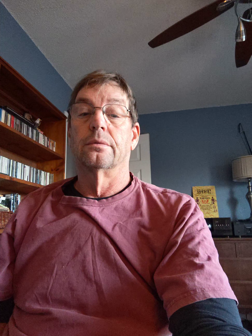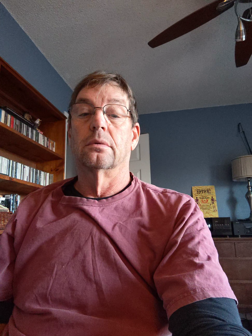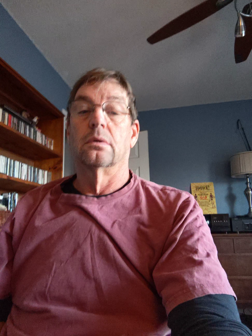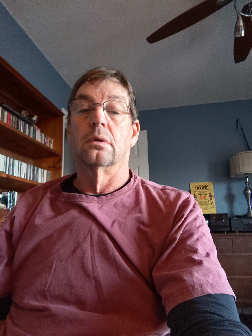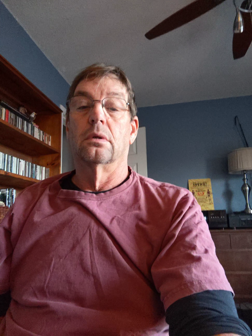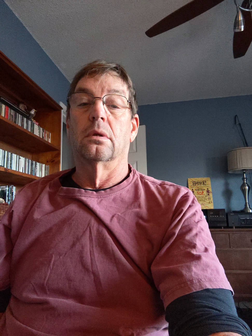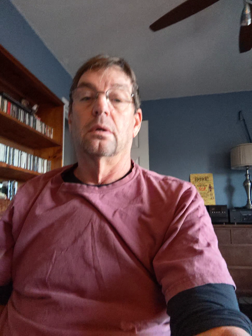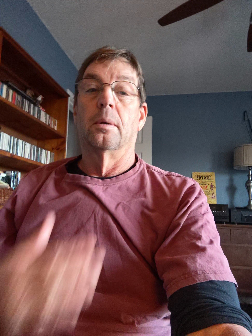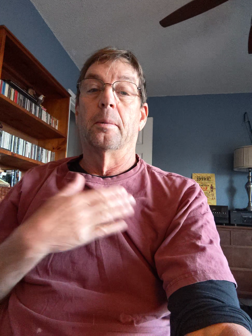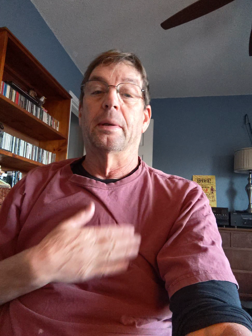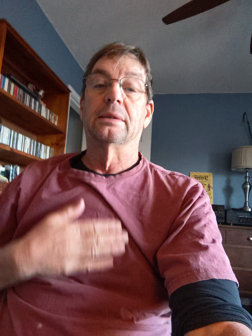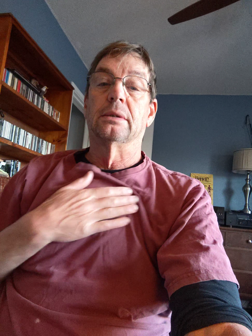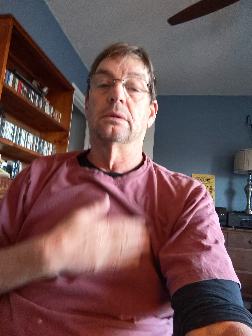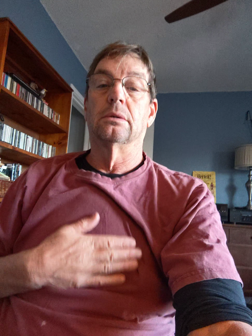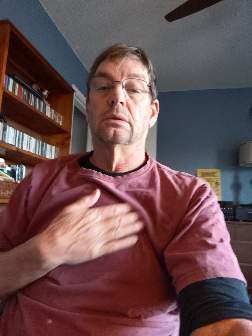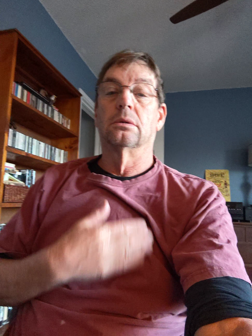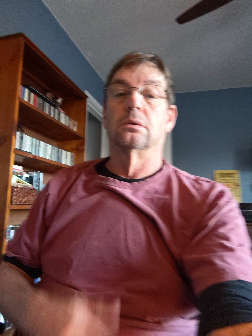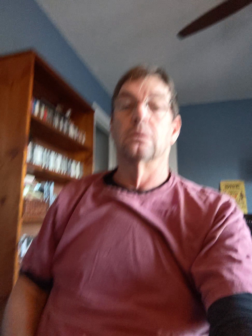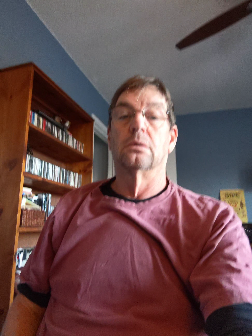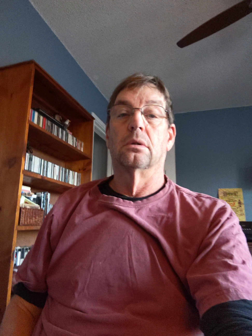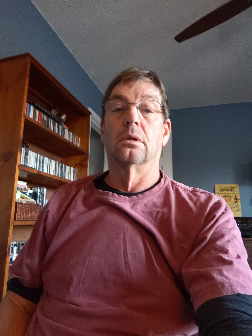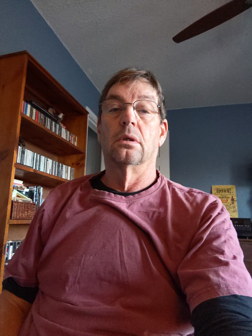please